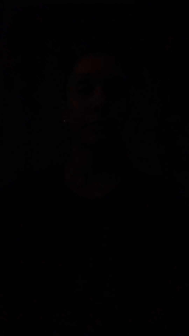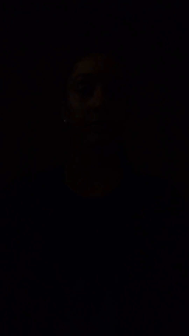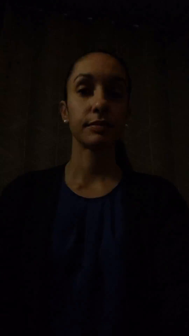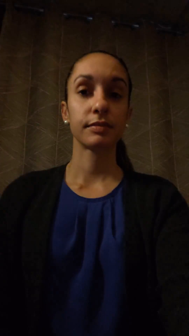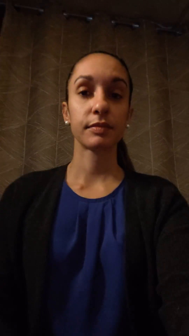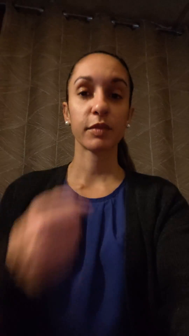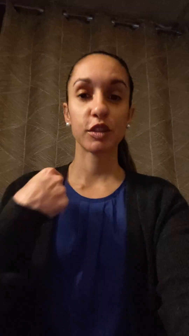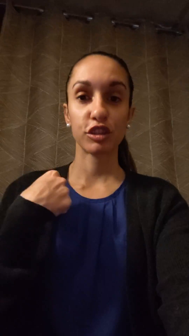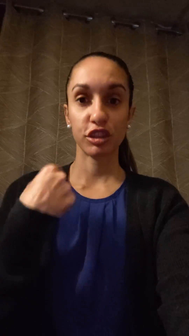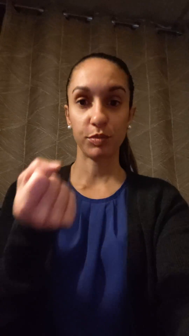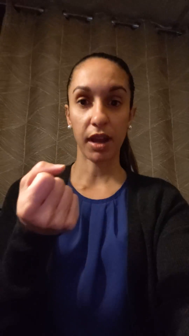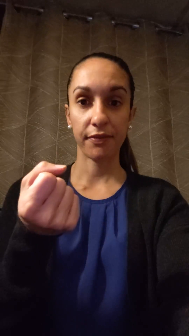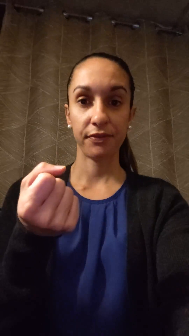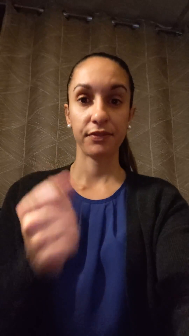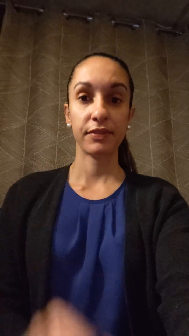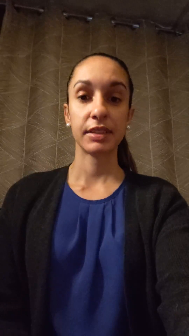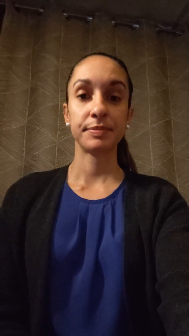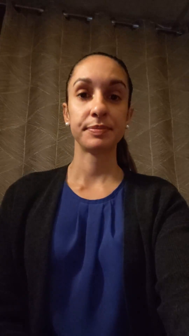drive